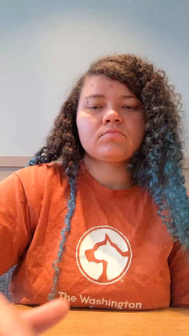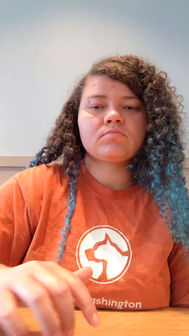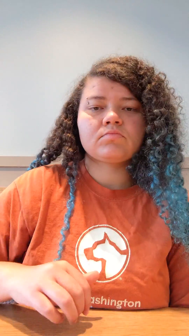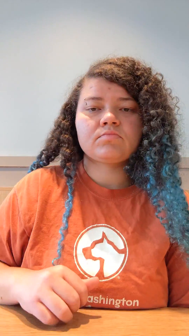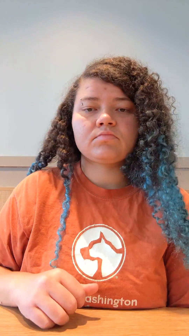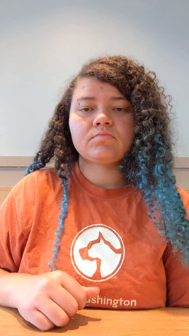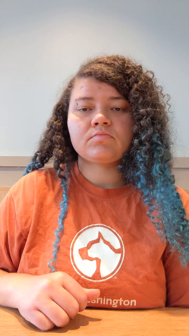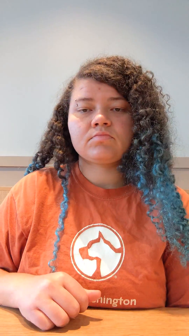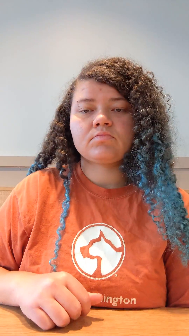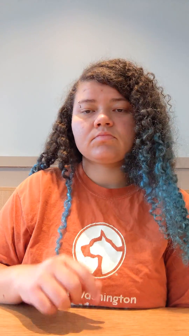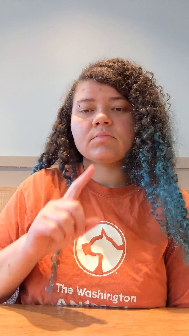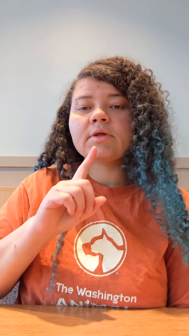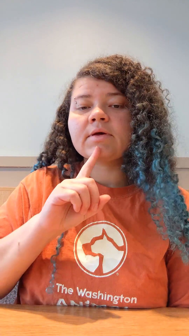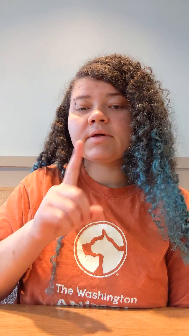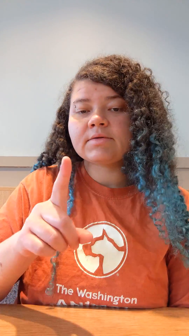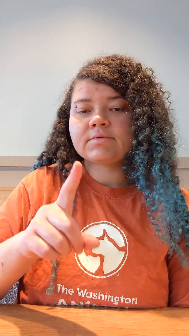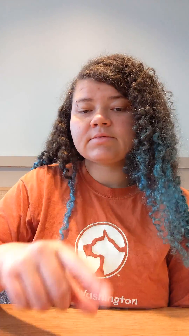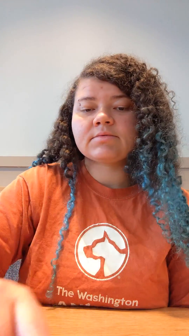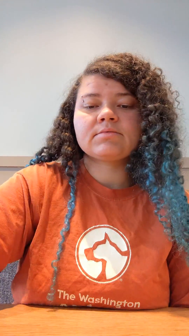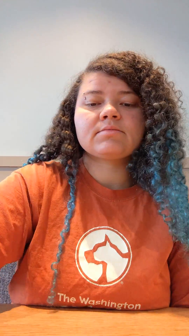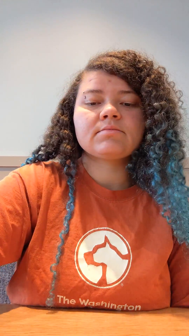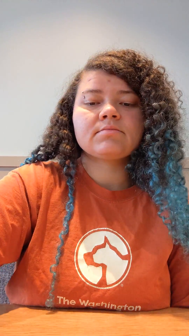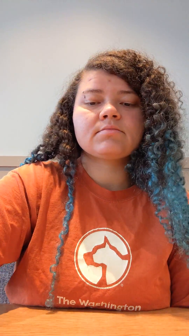is